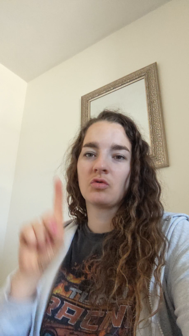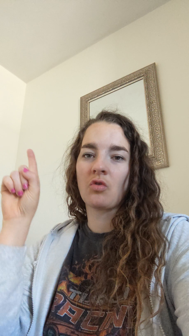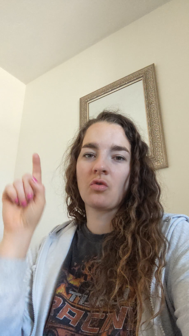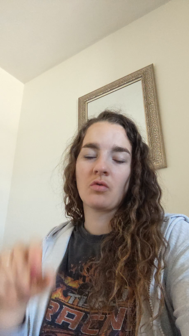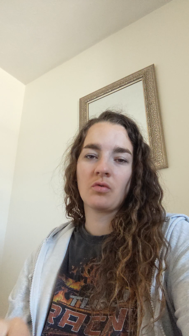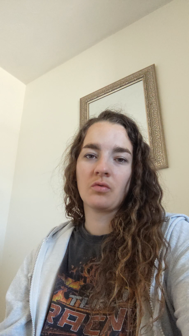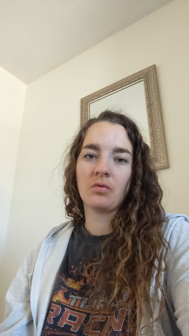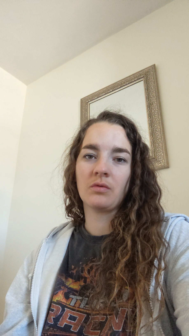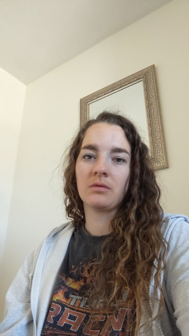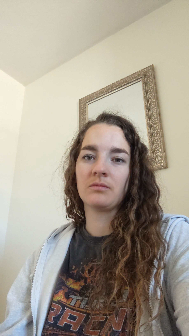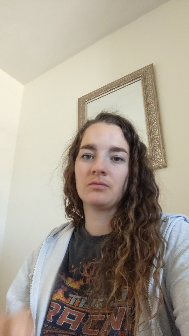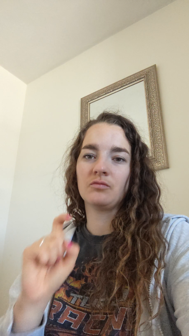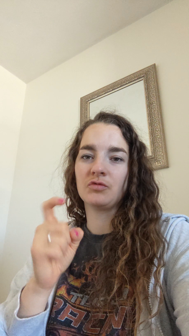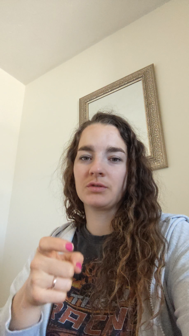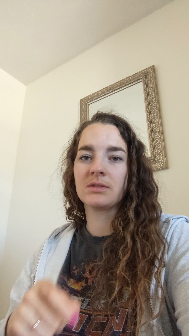present